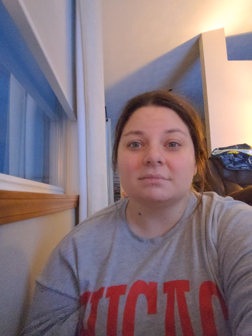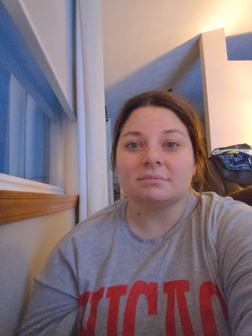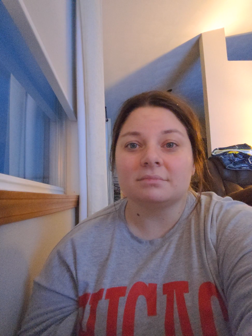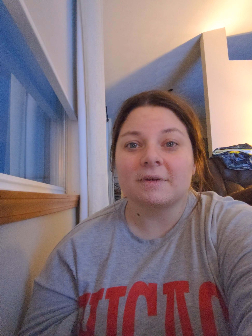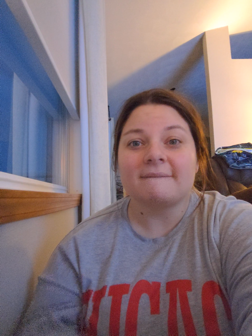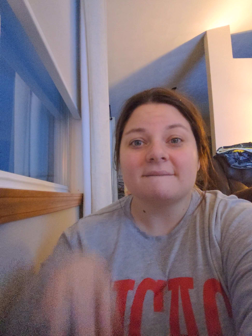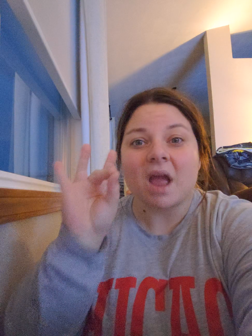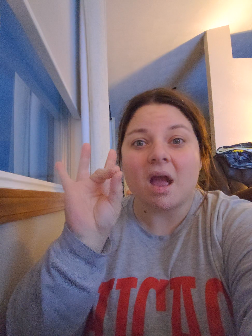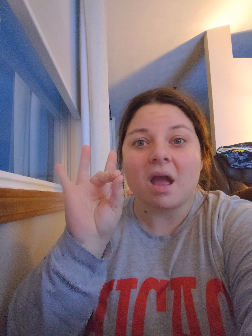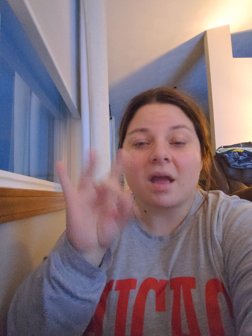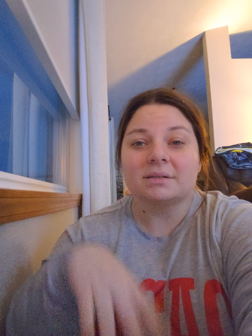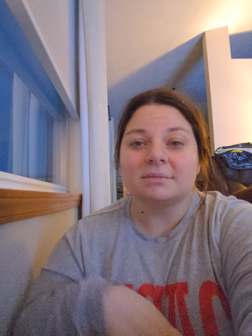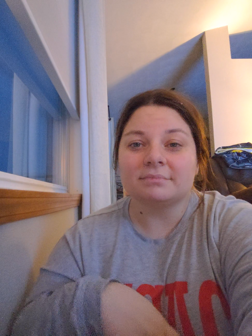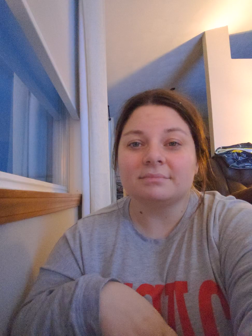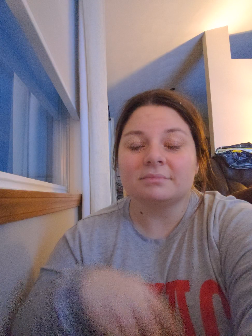find